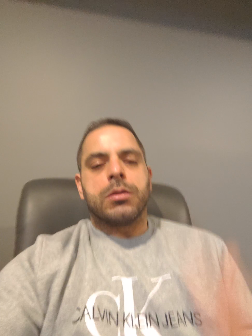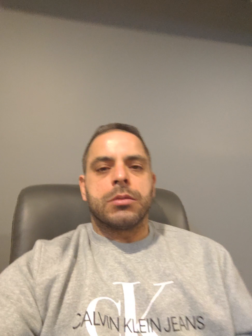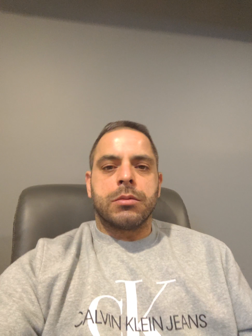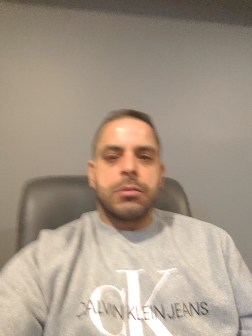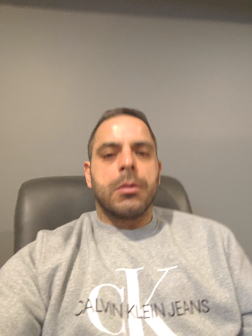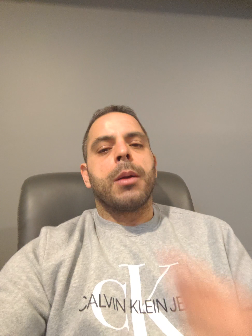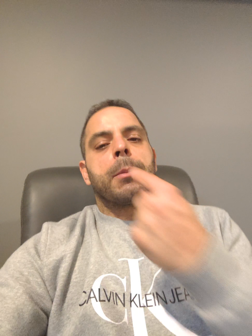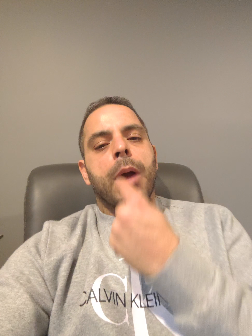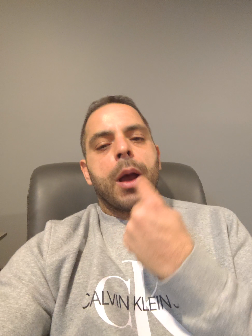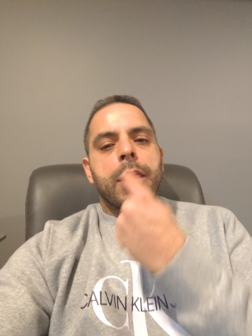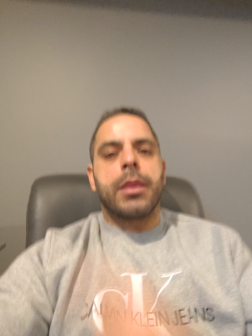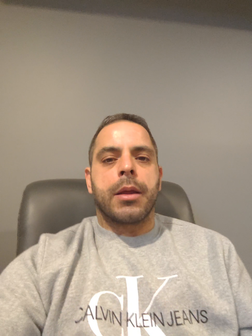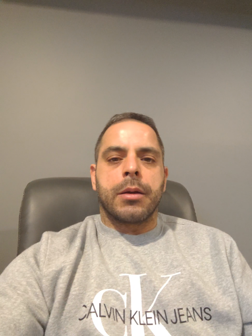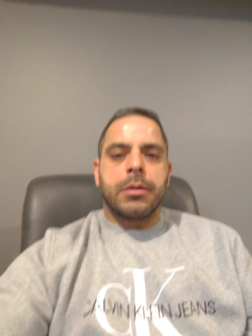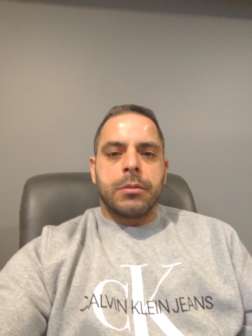mouth